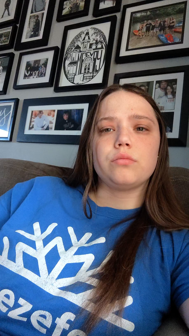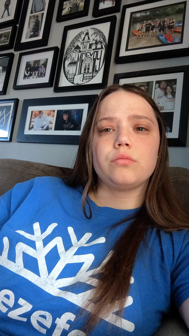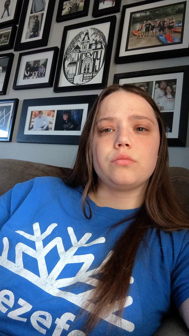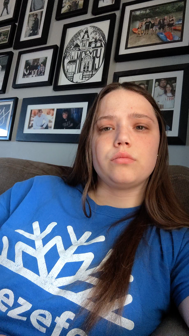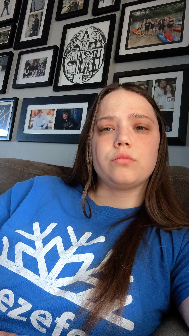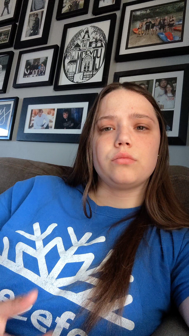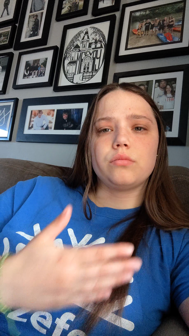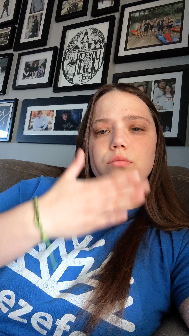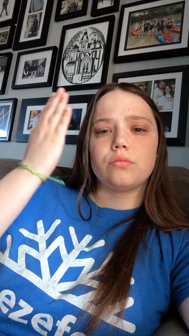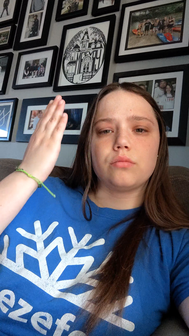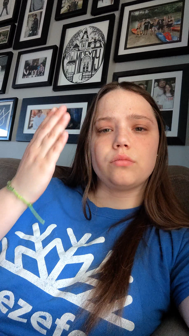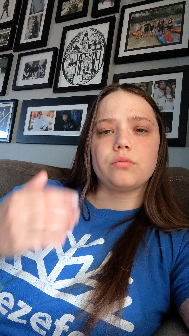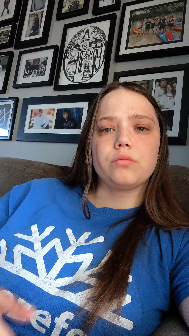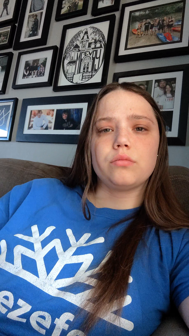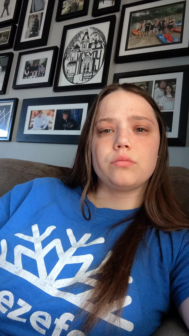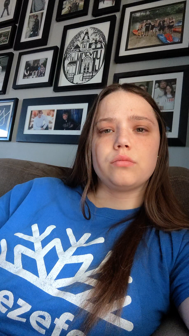all gone